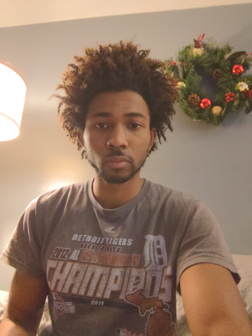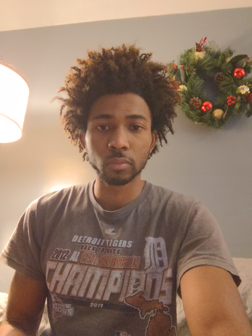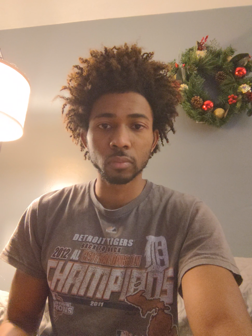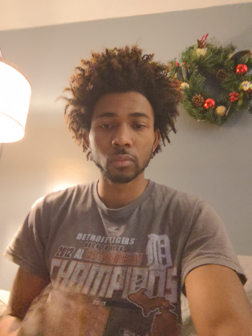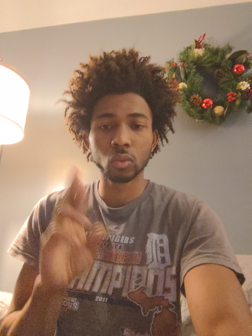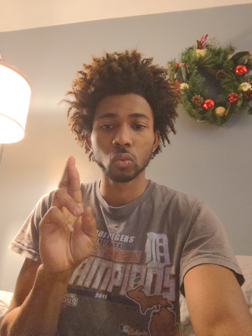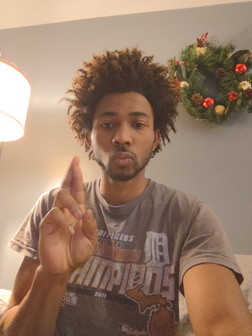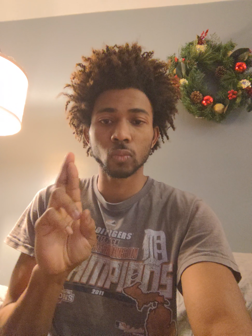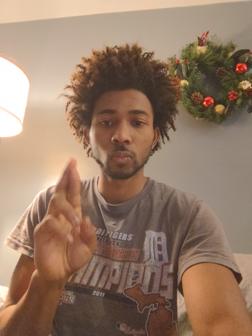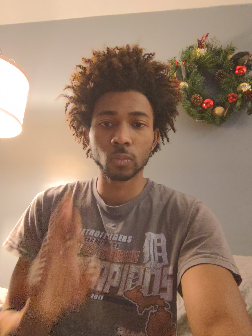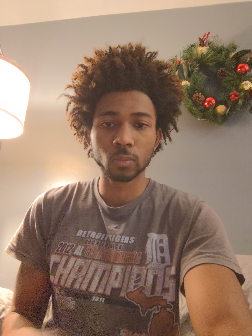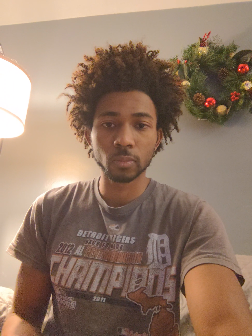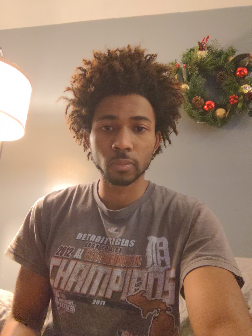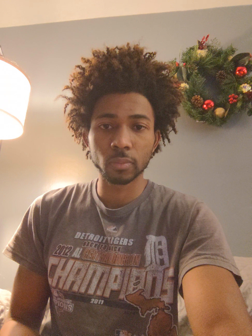refrigerator